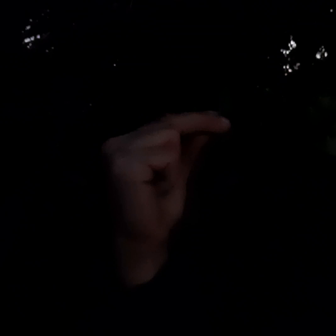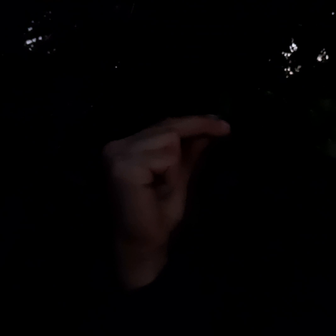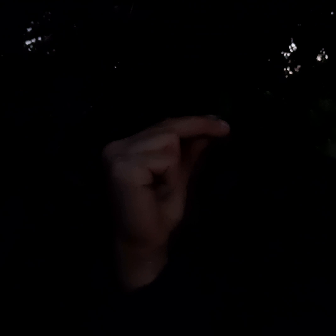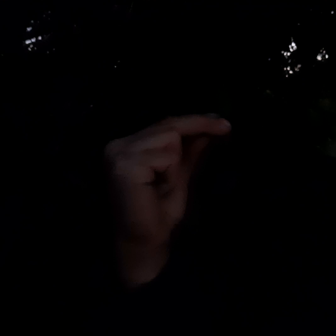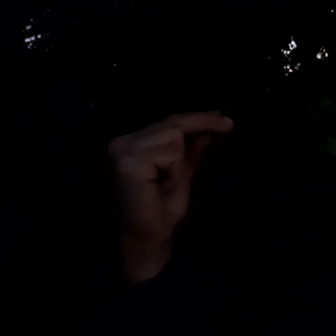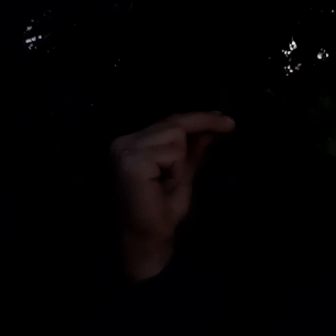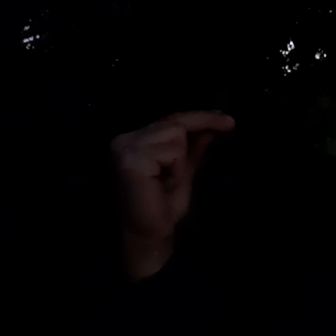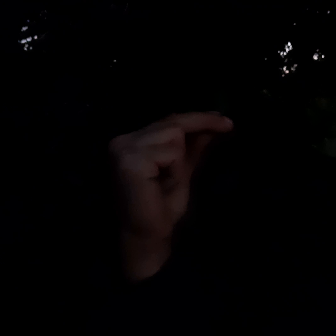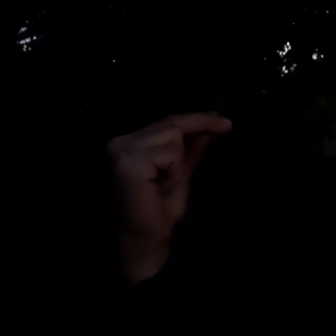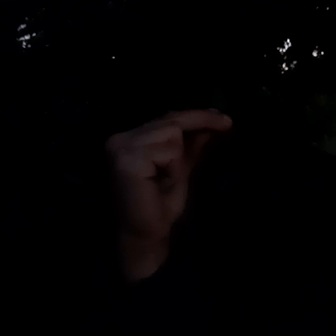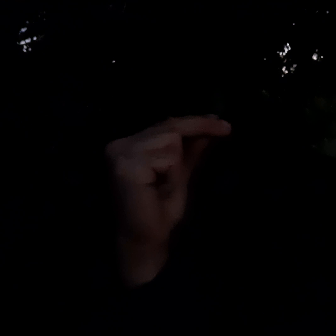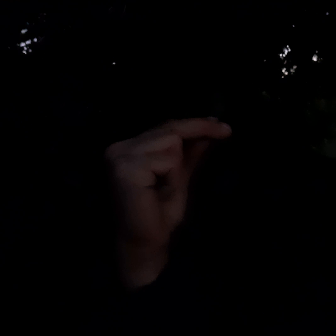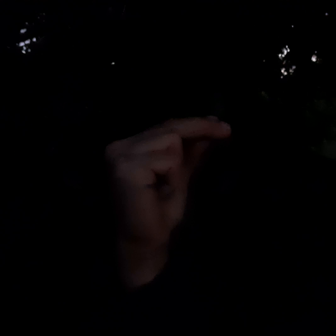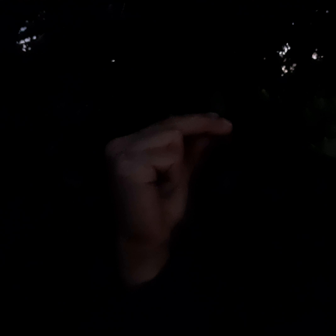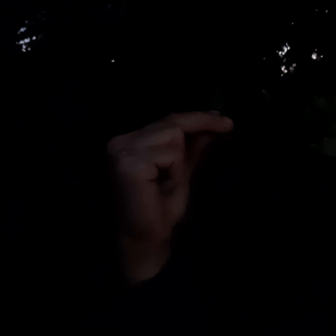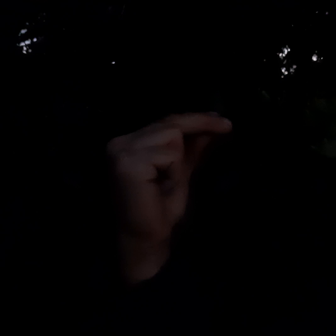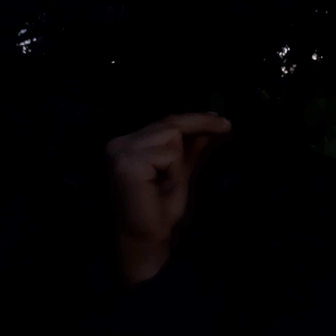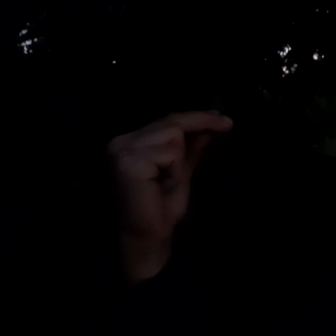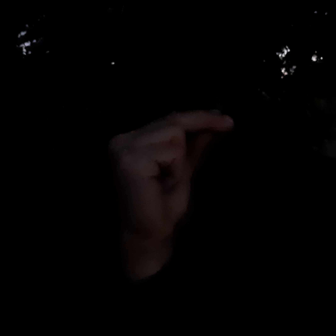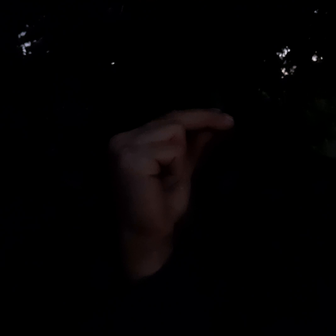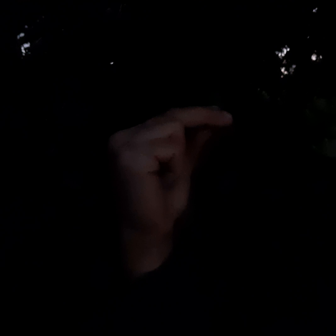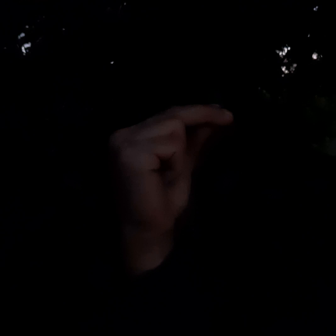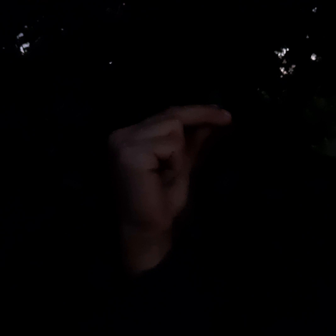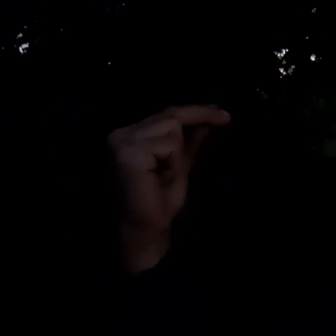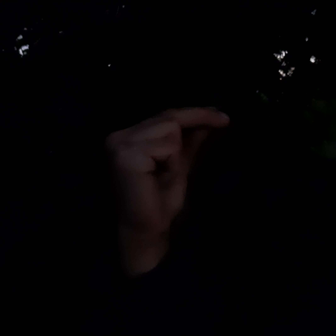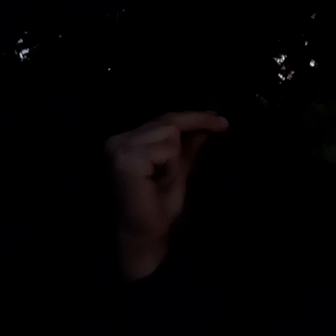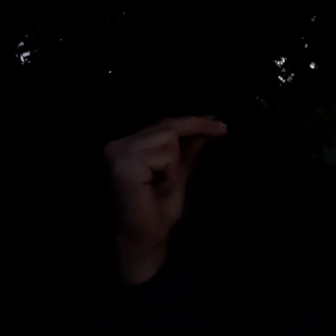Ч